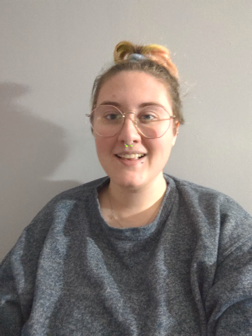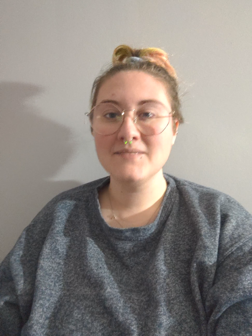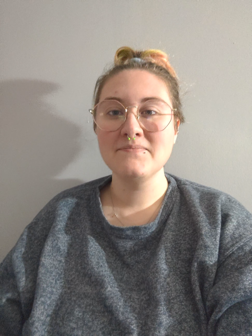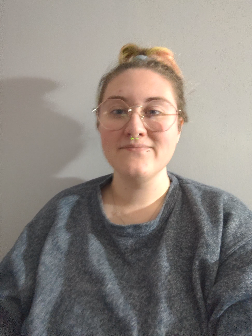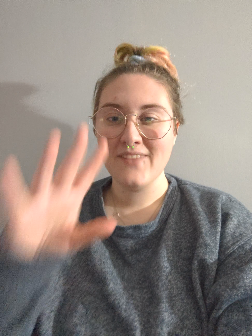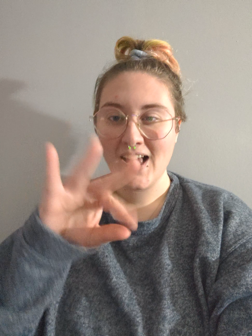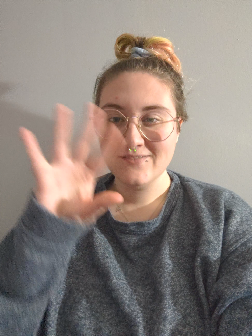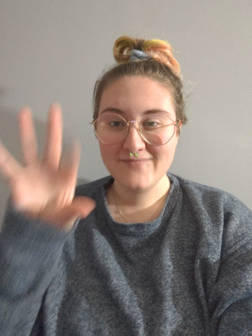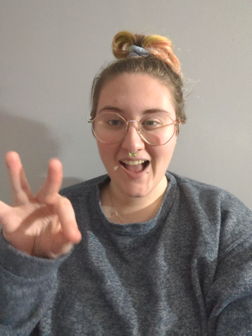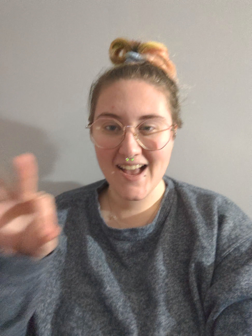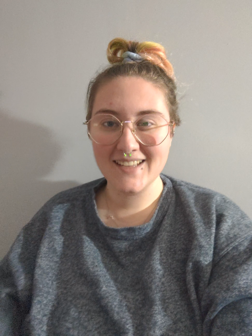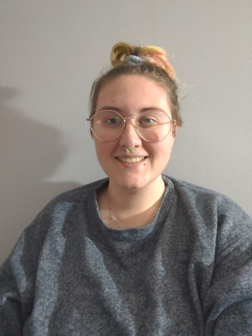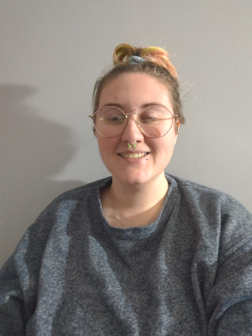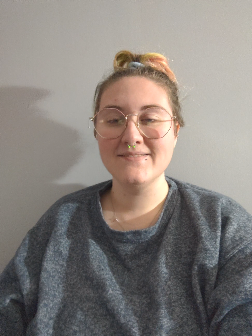french fries